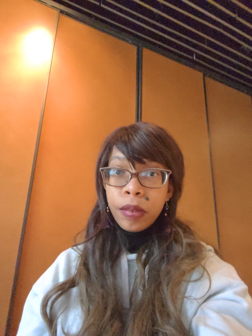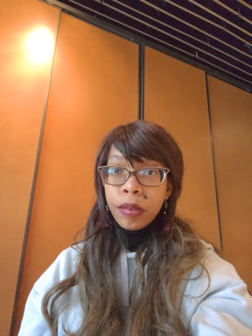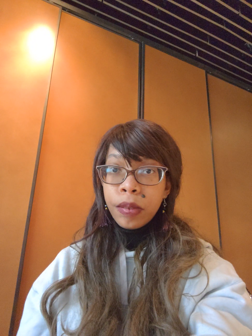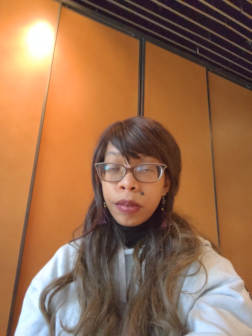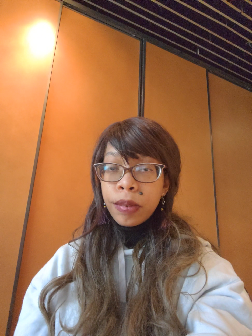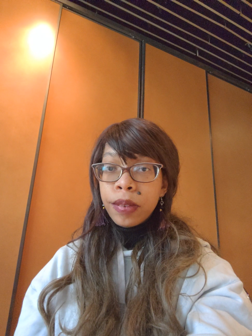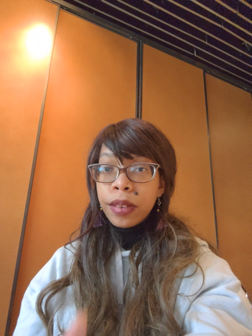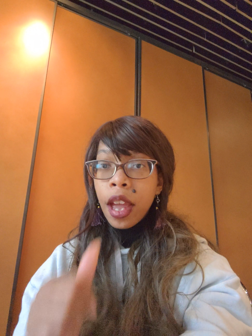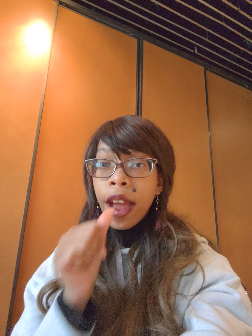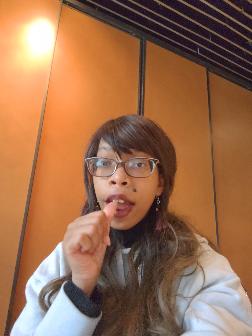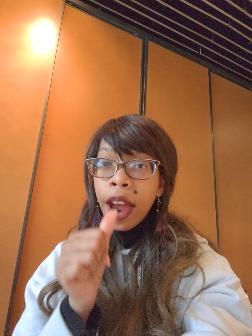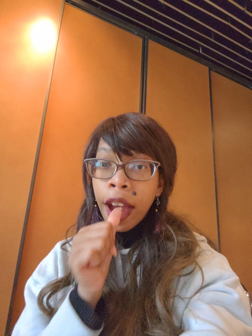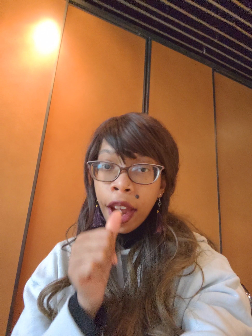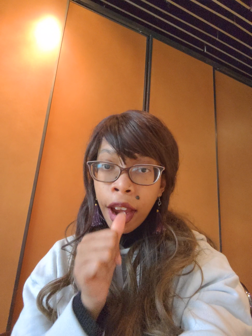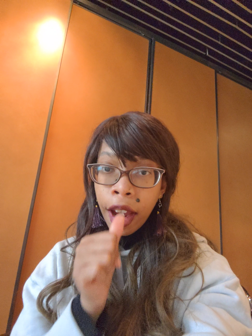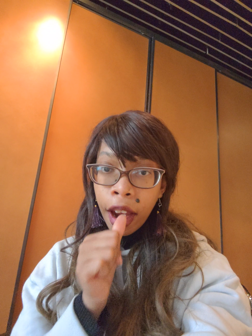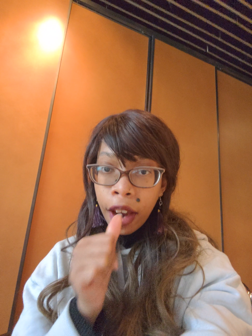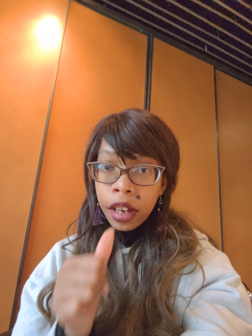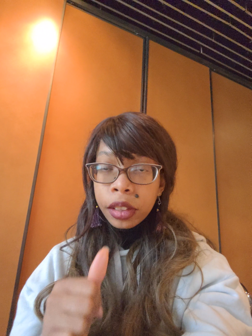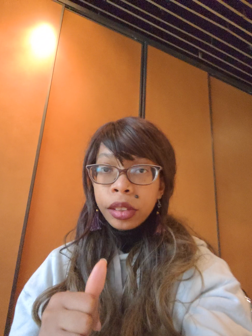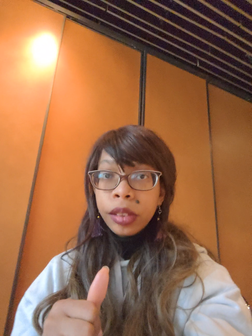nuts